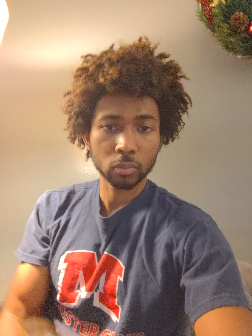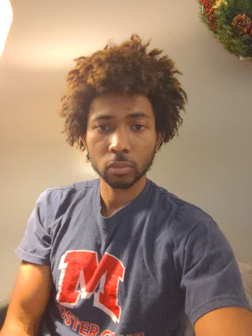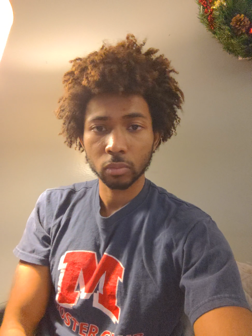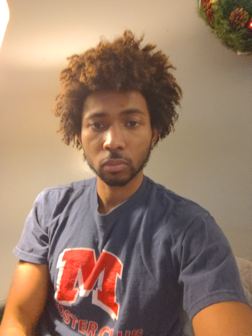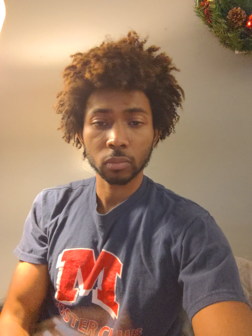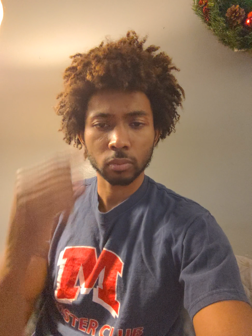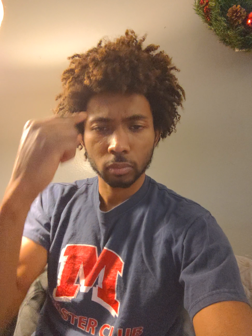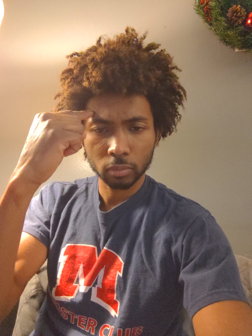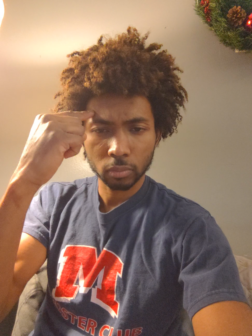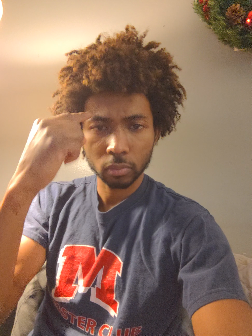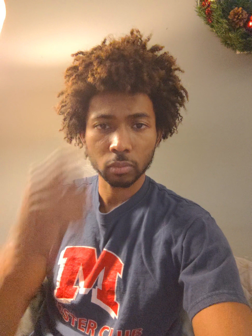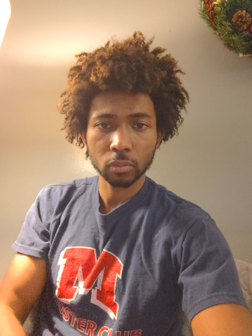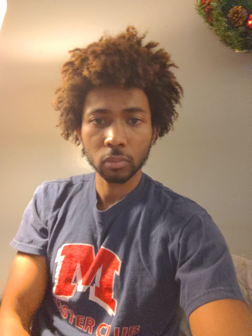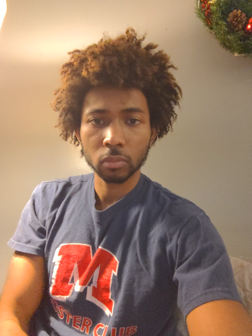think